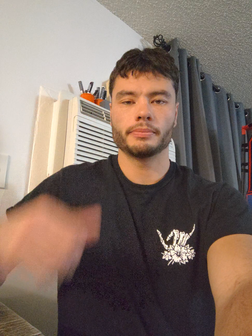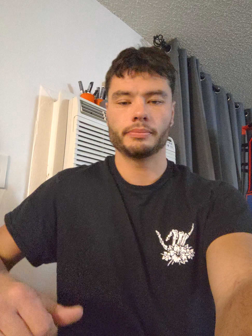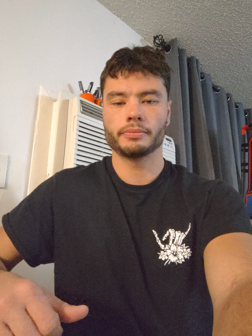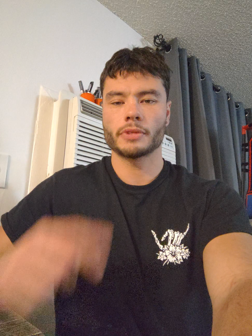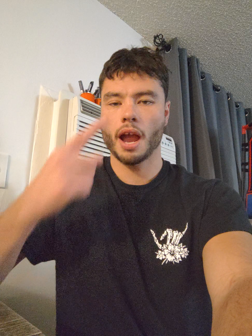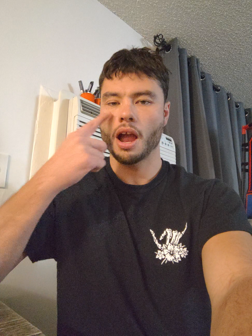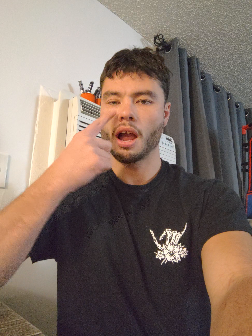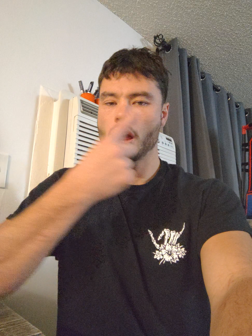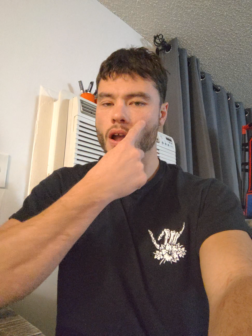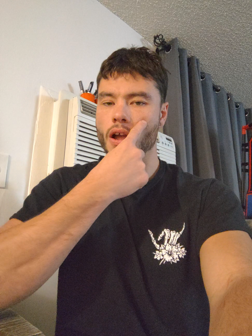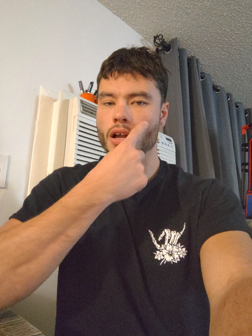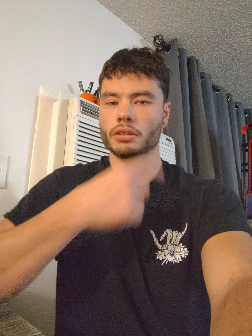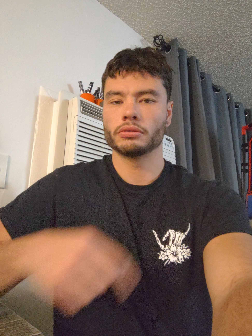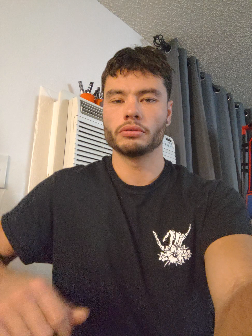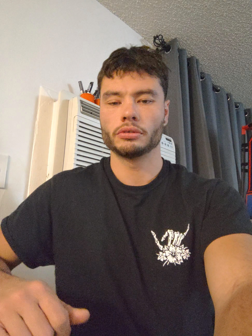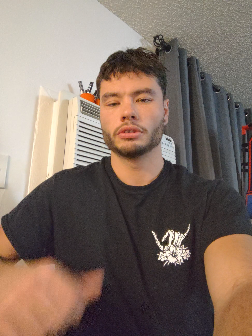eye